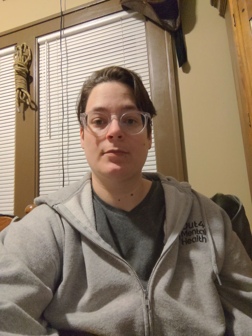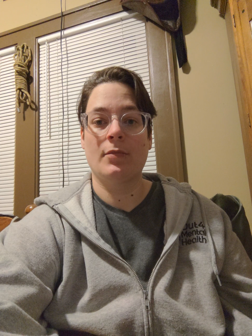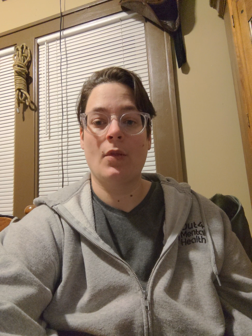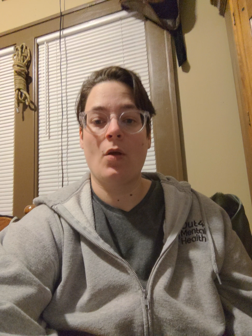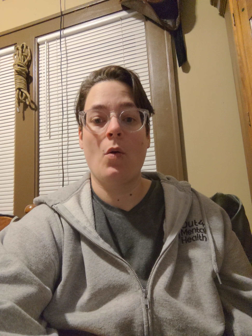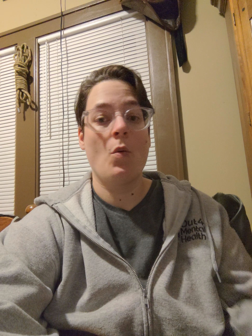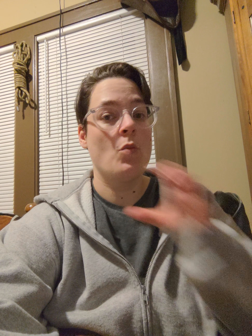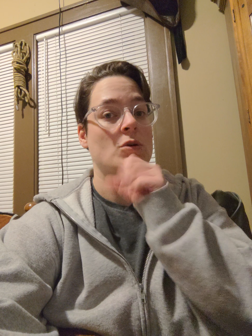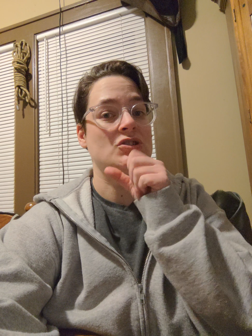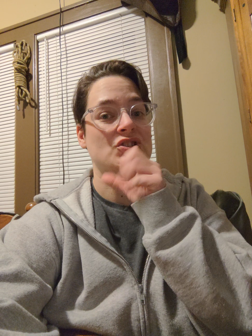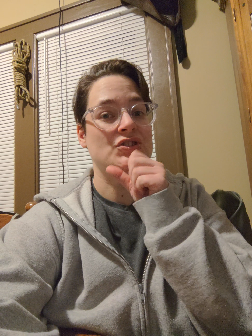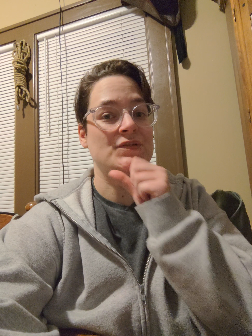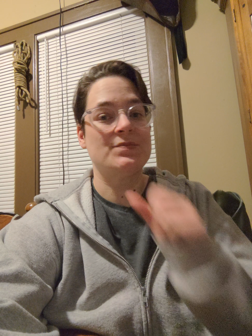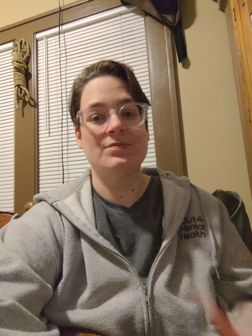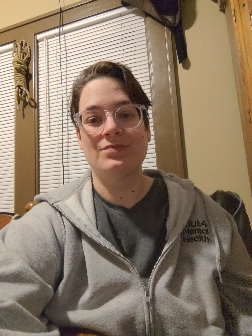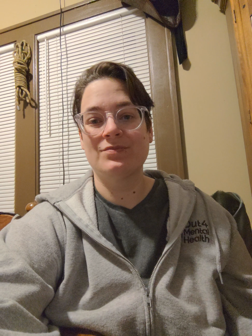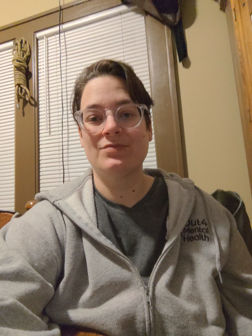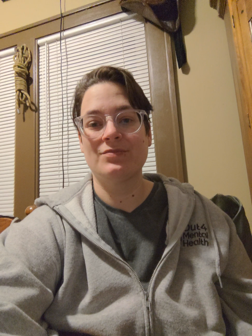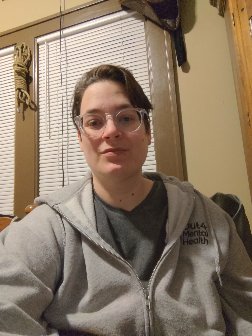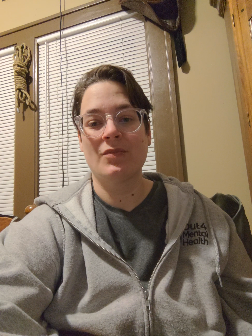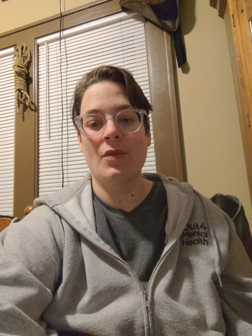orange